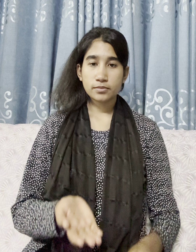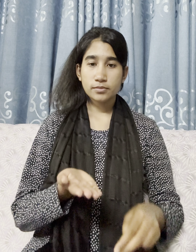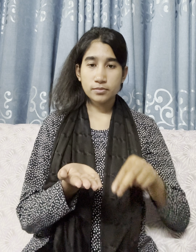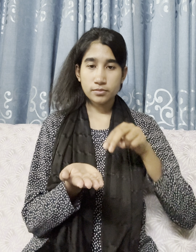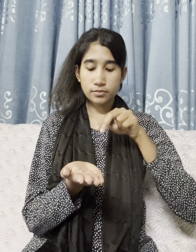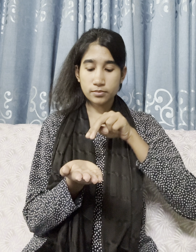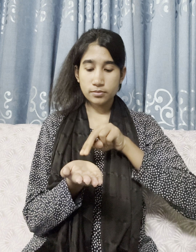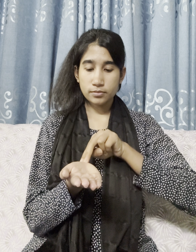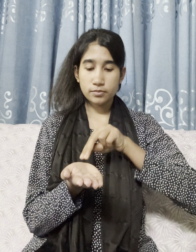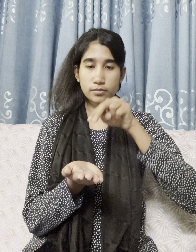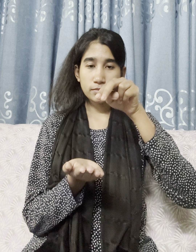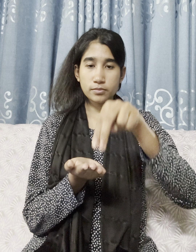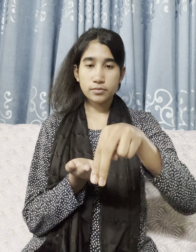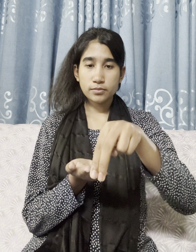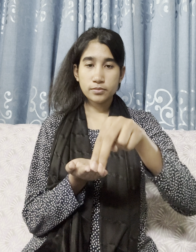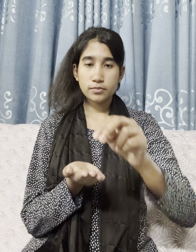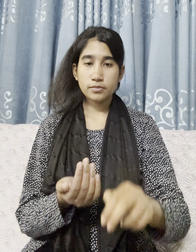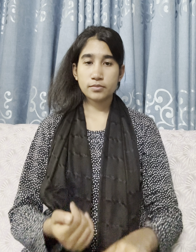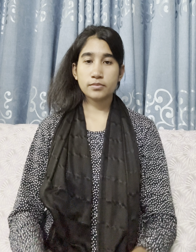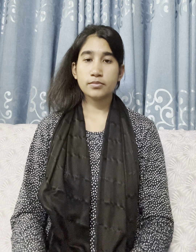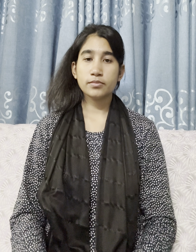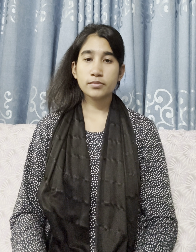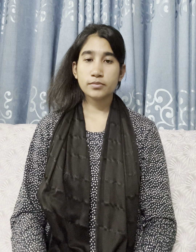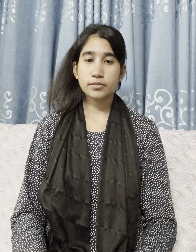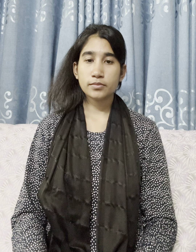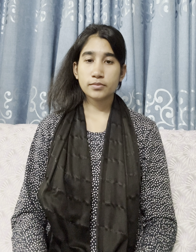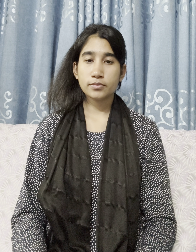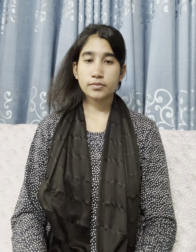লাফ দেয়া